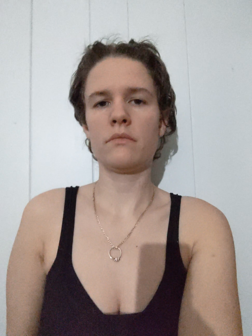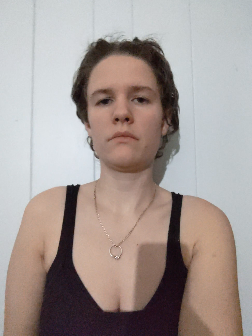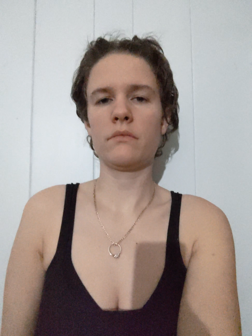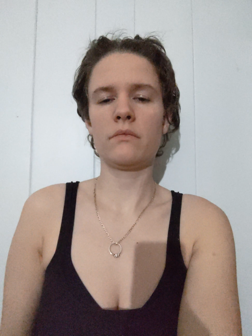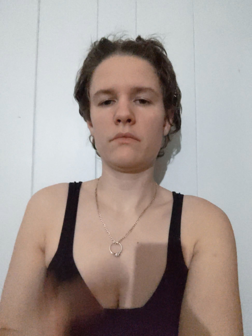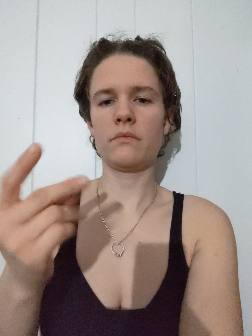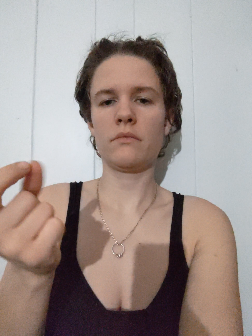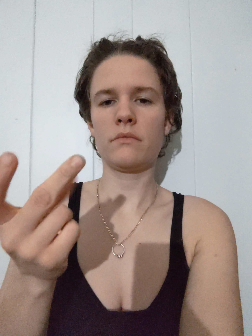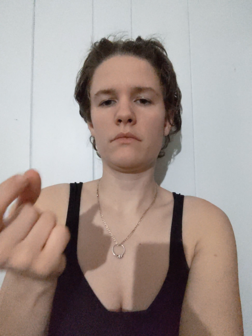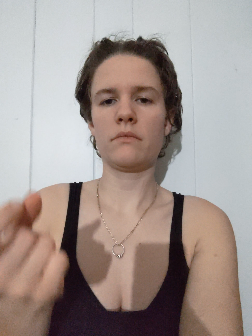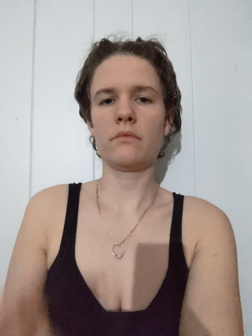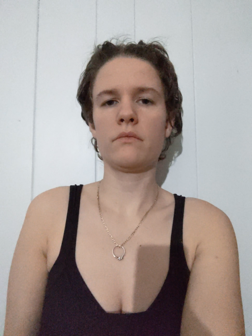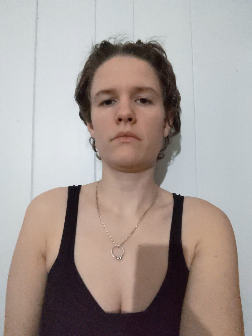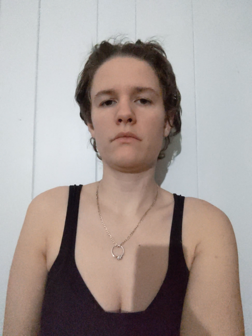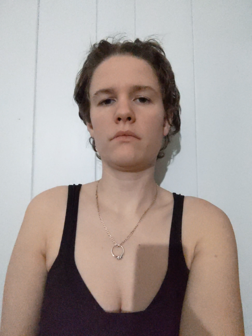dog